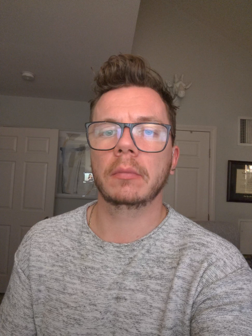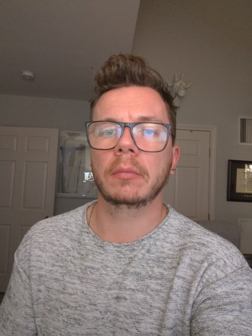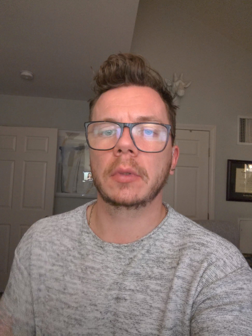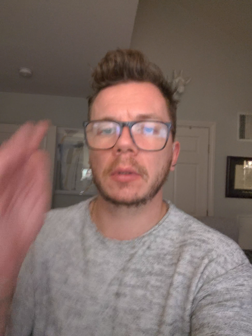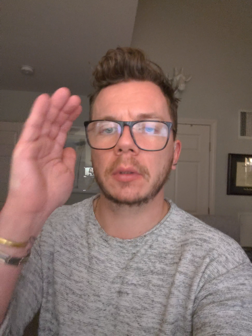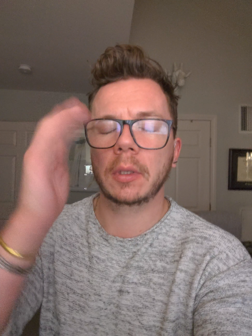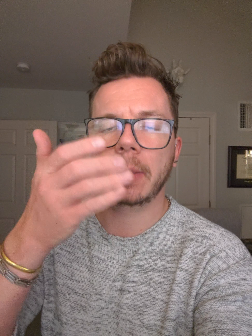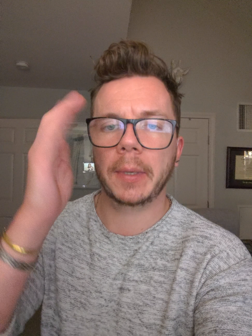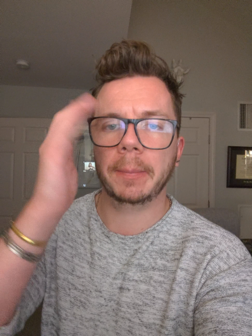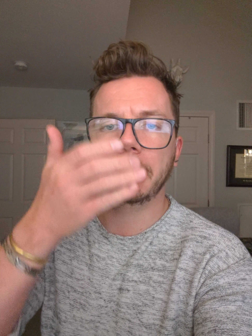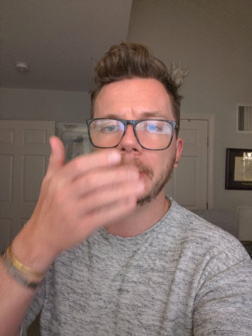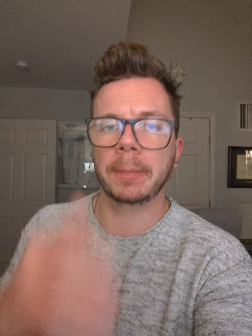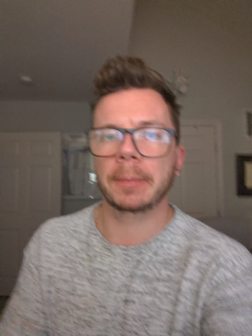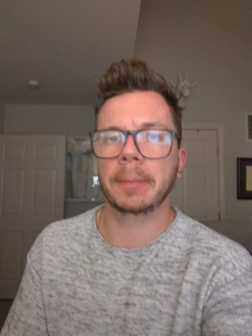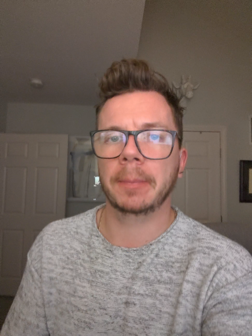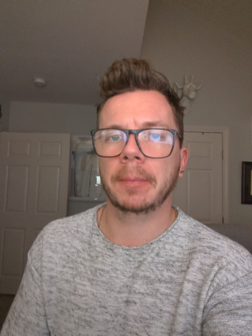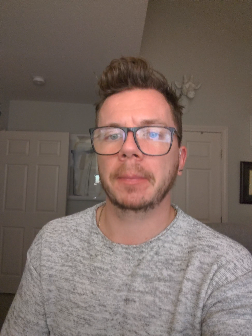sleepy